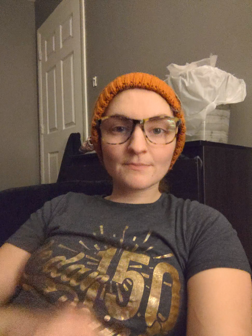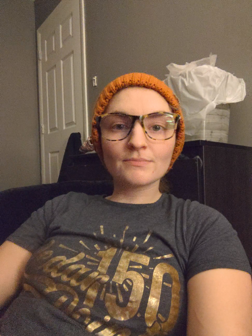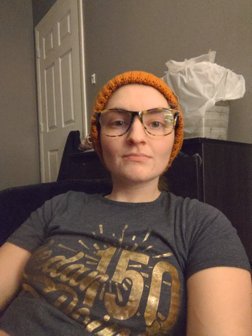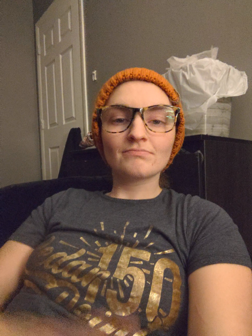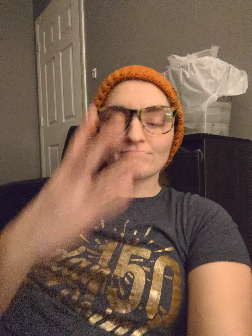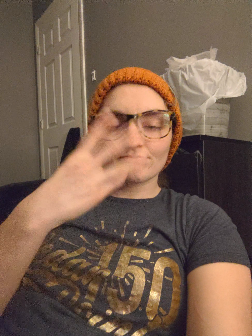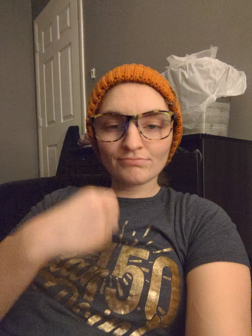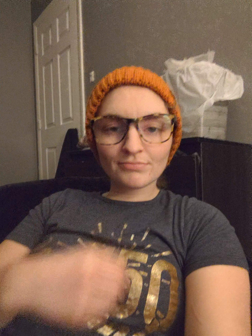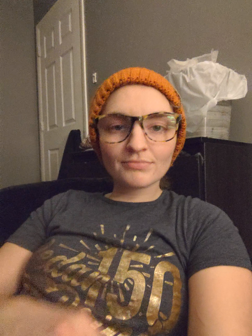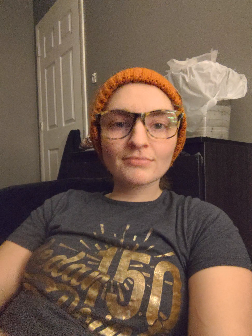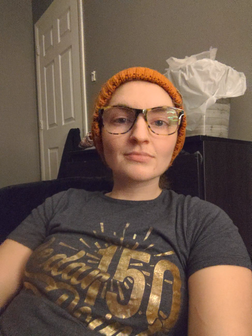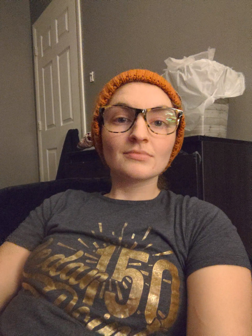sleep